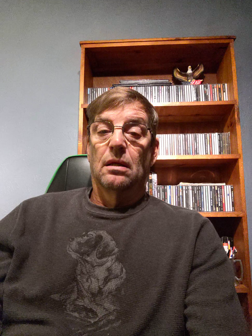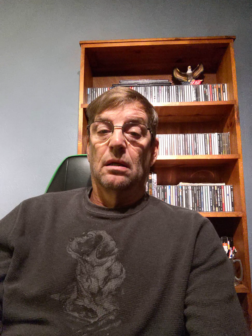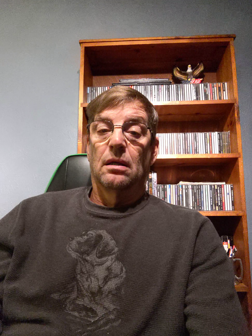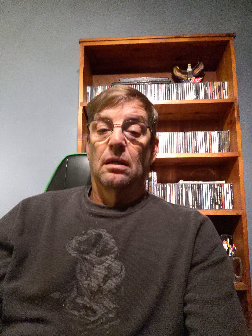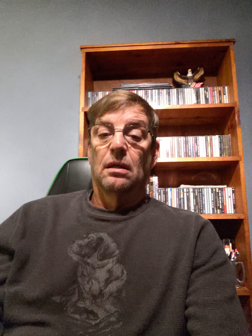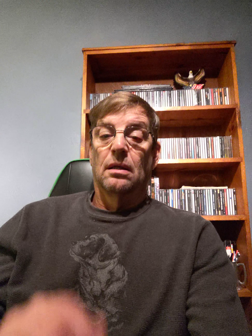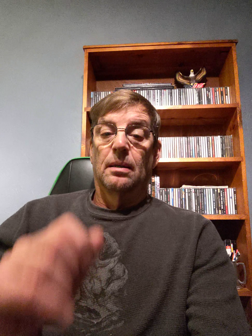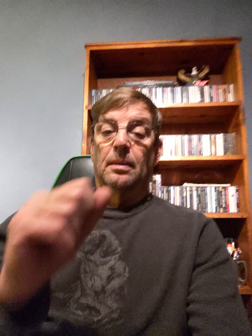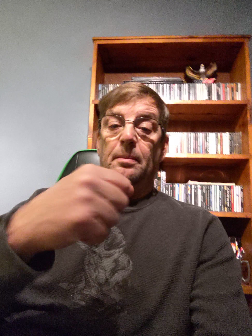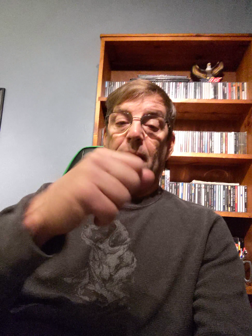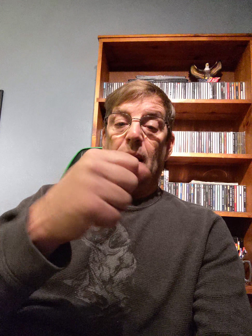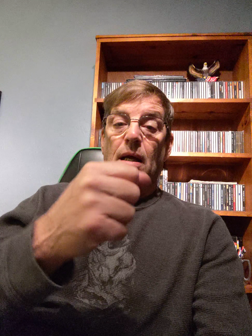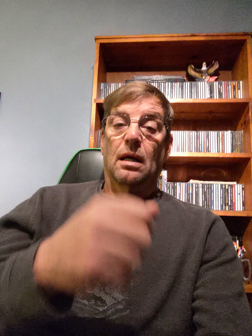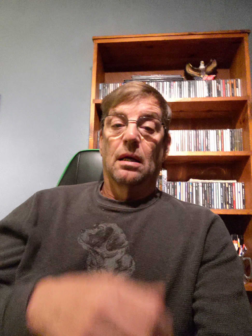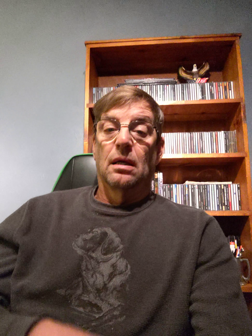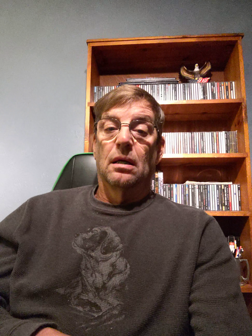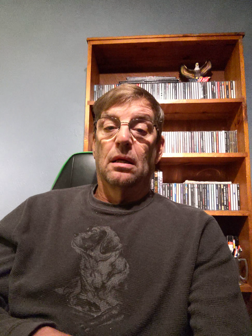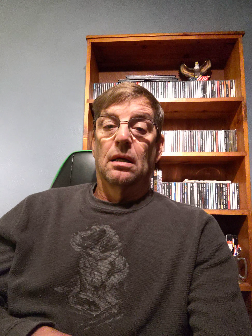make